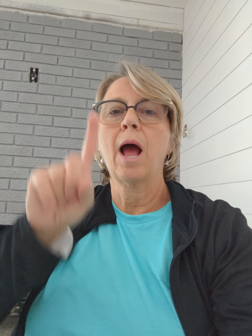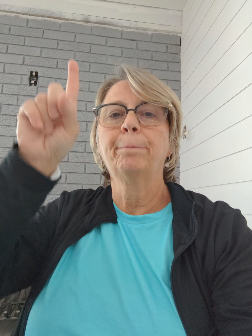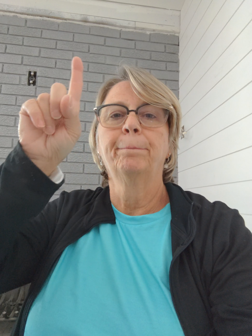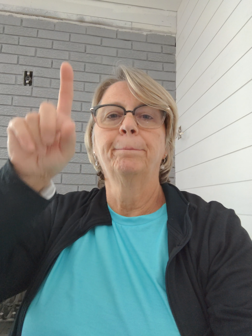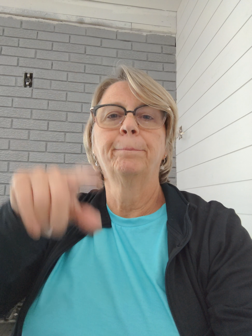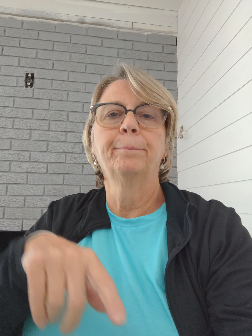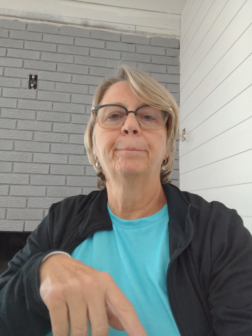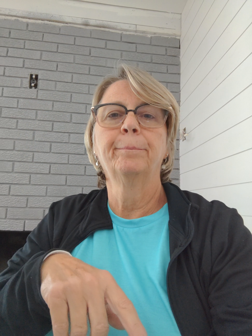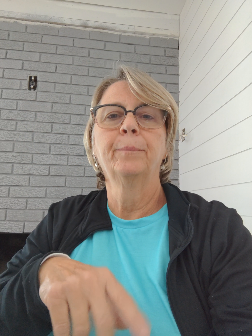up